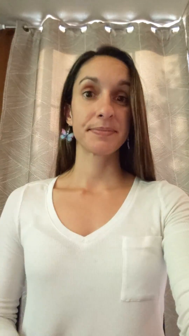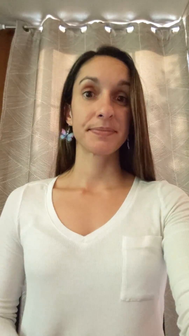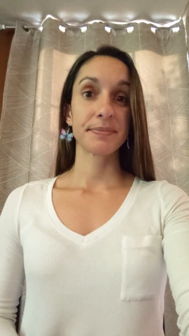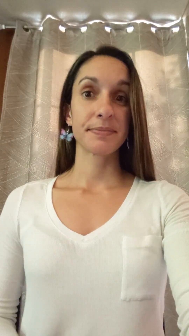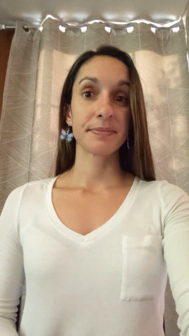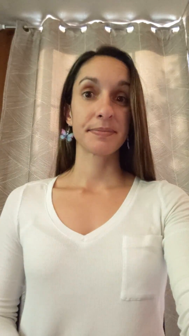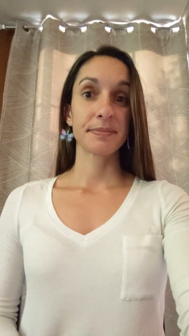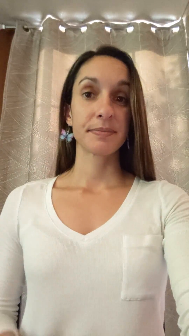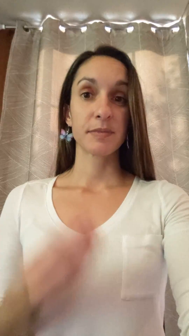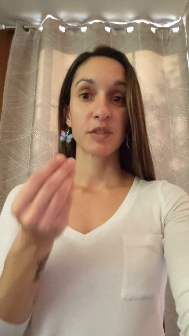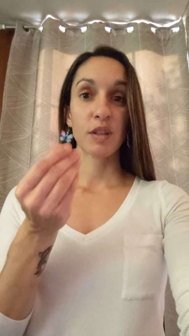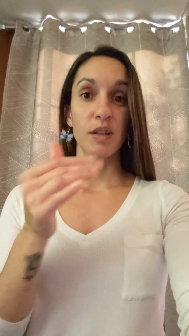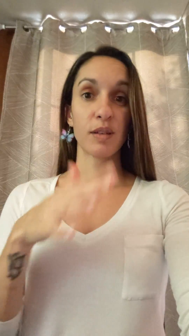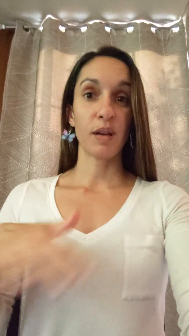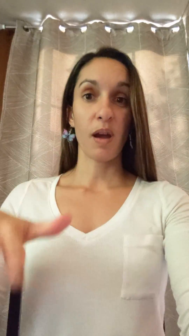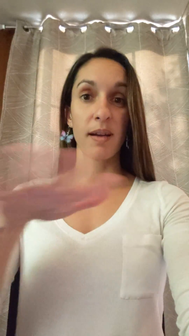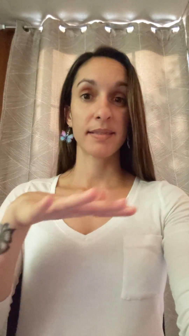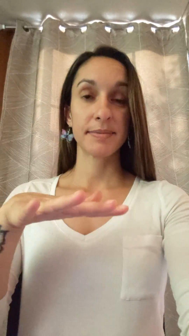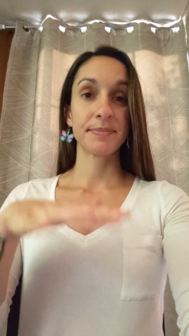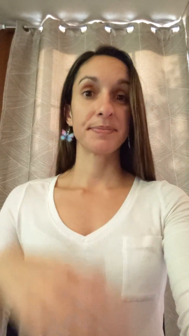garden